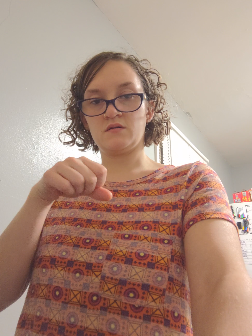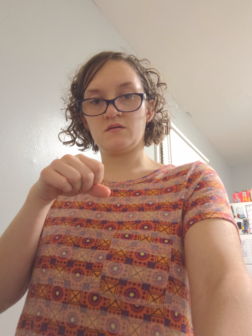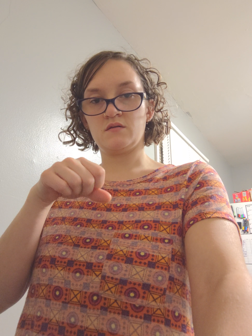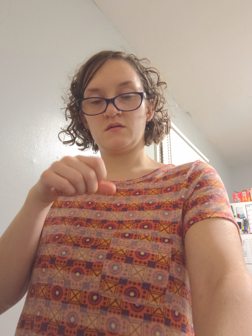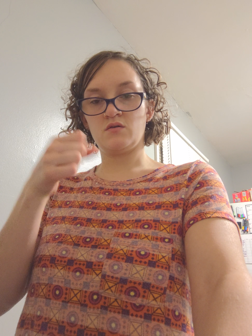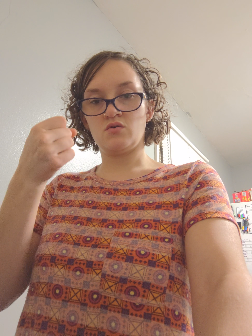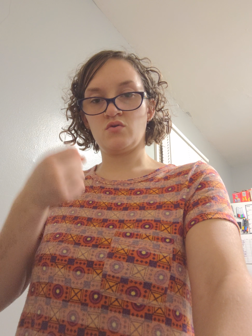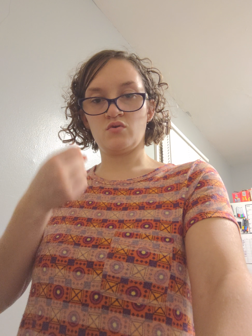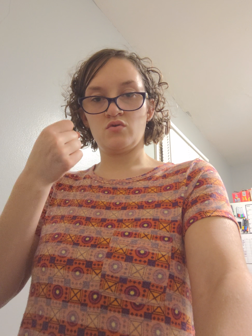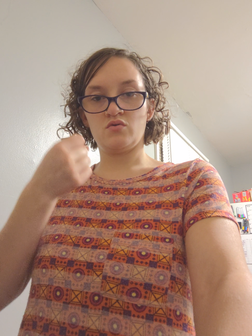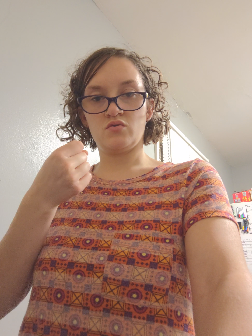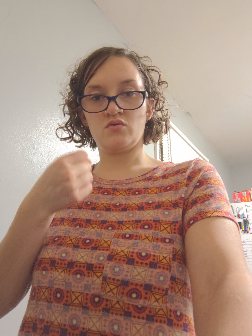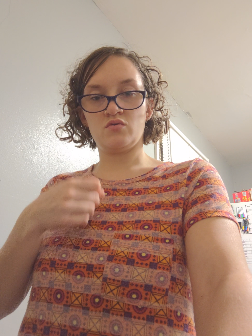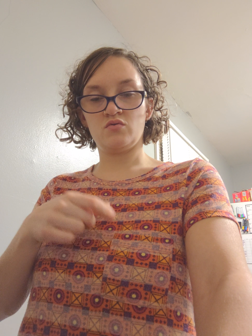car